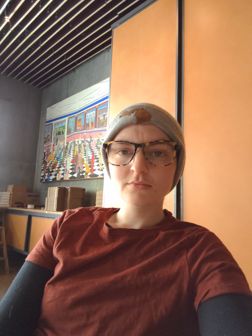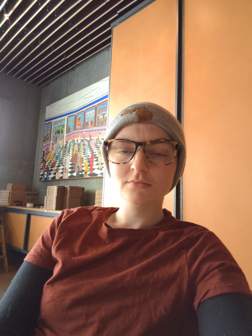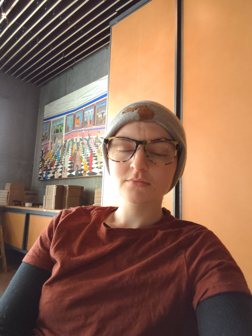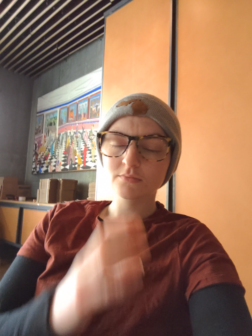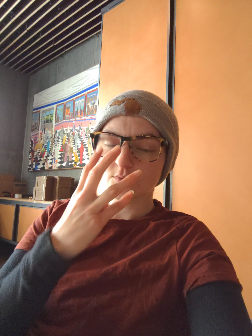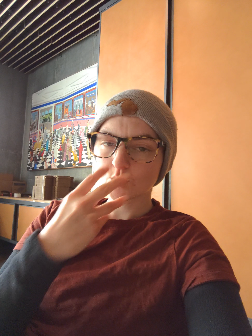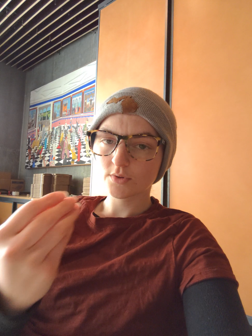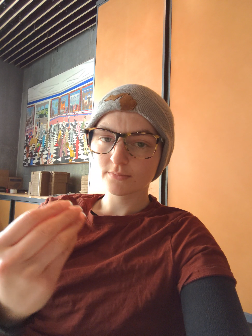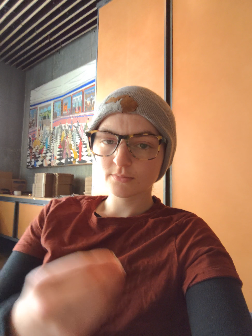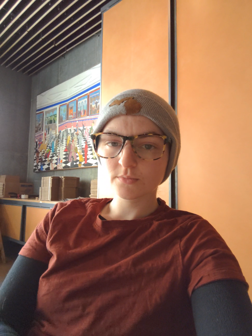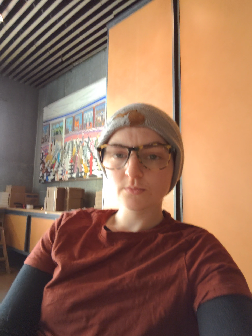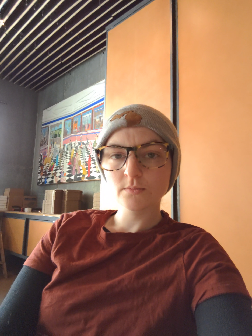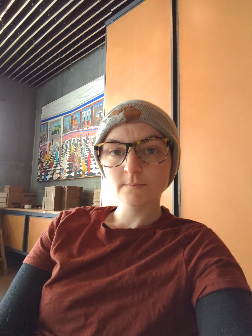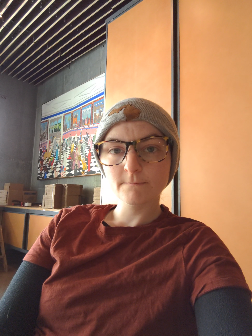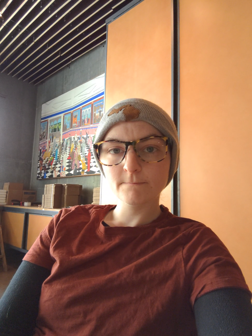wolf